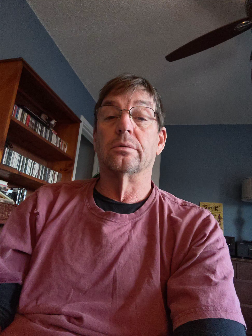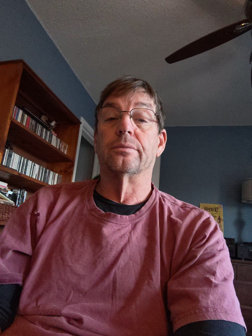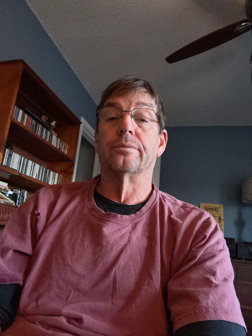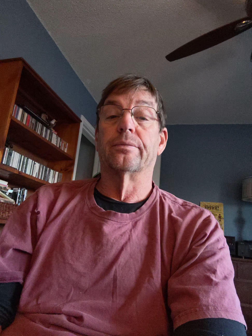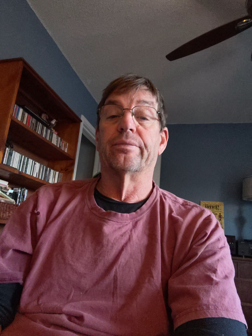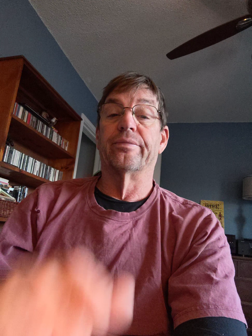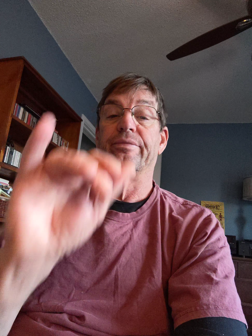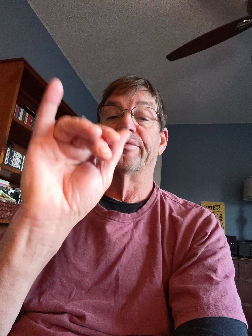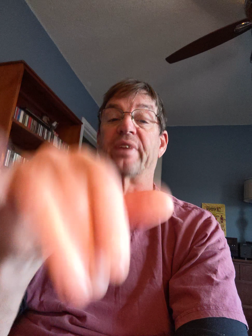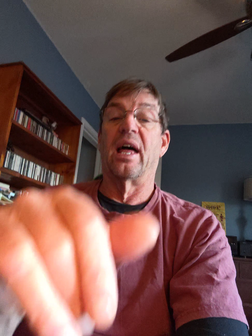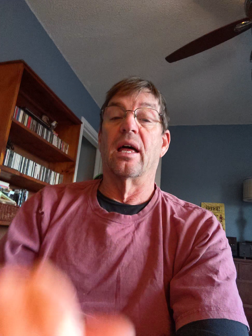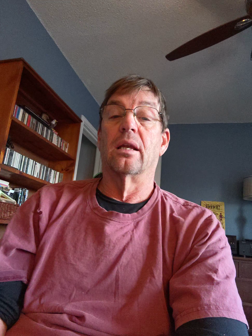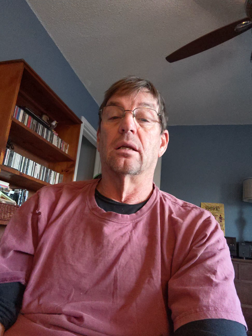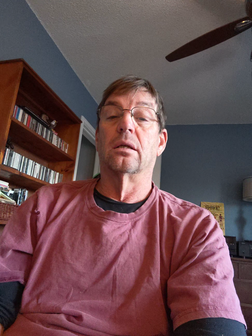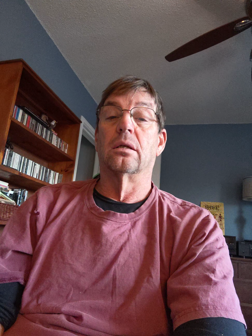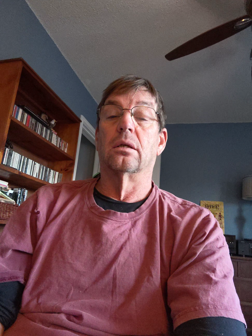that